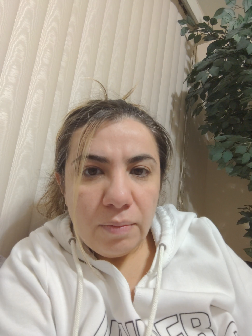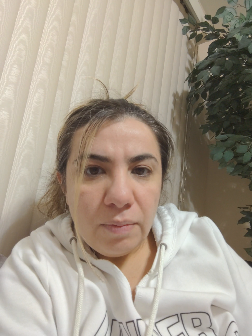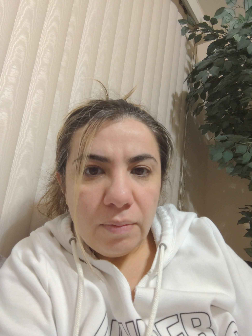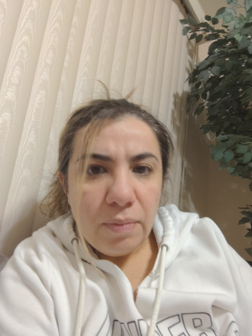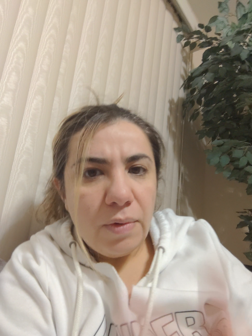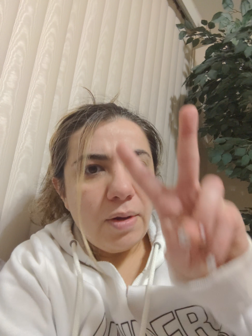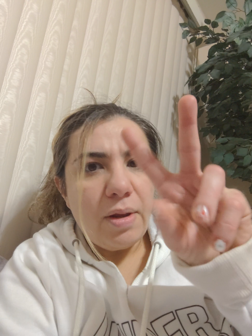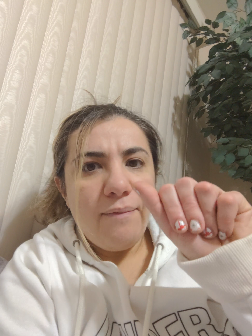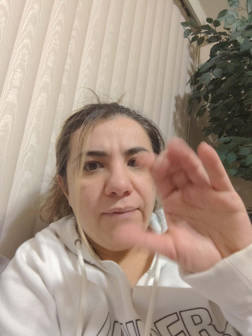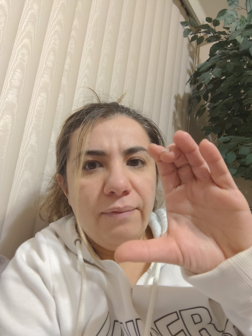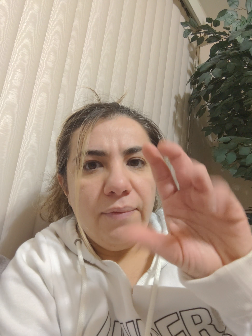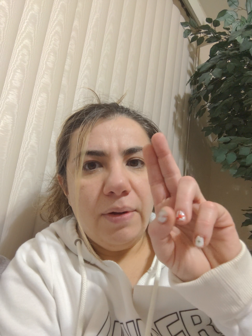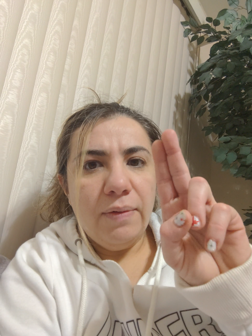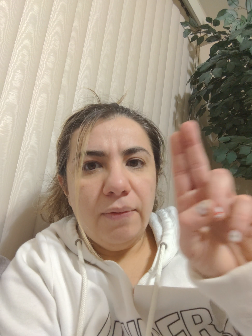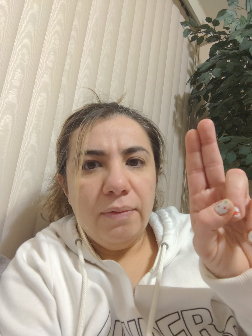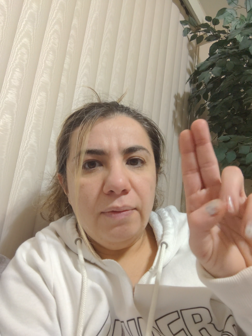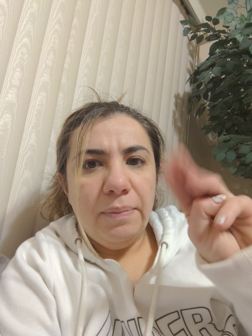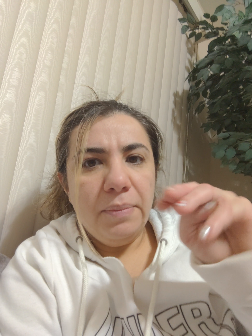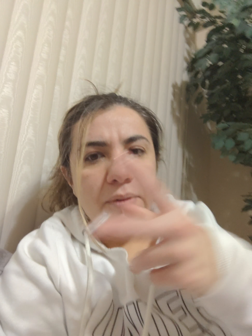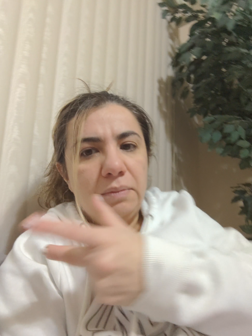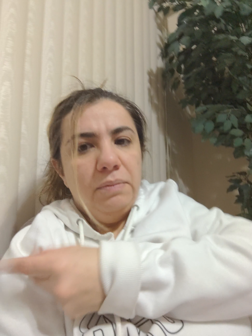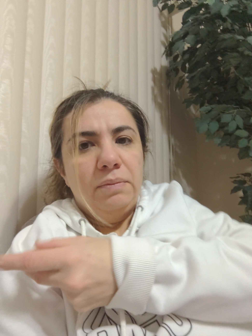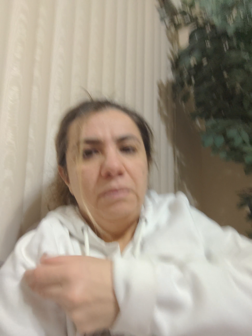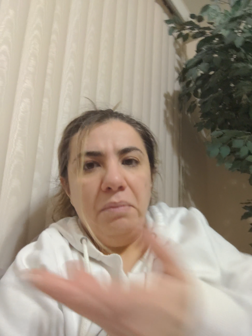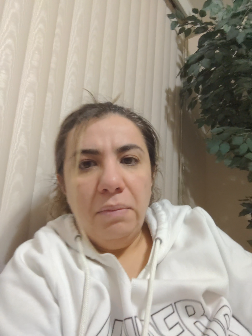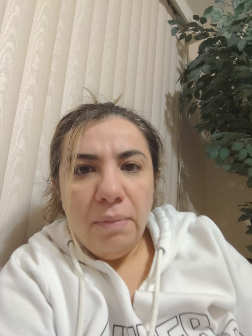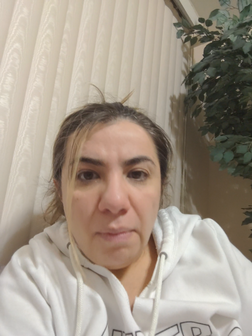vacuum